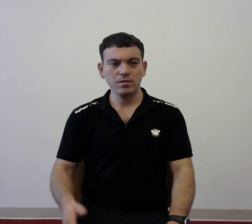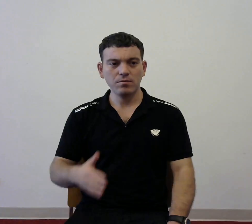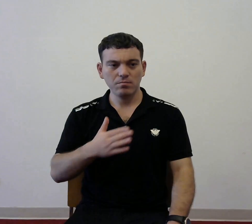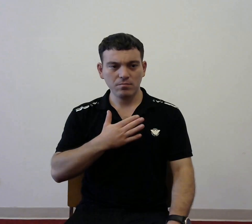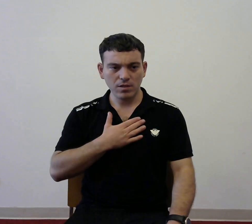mən